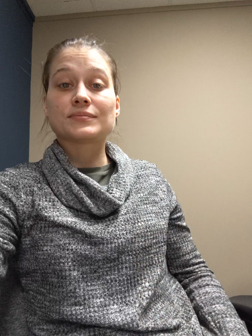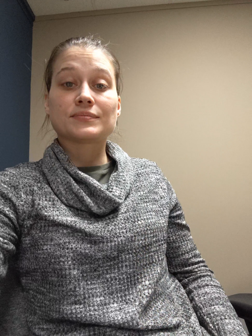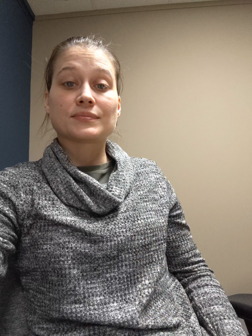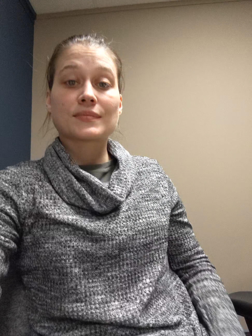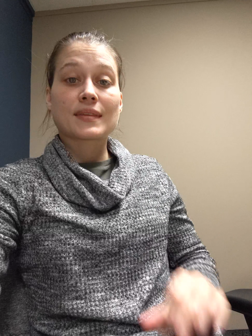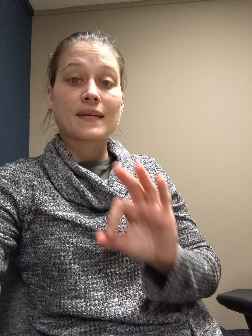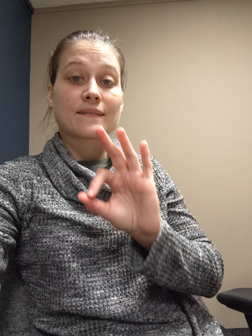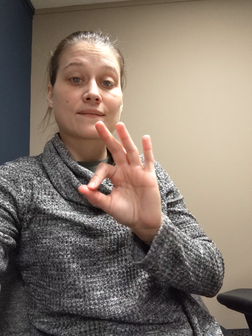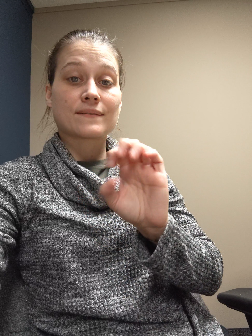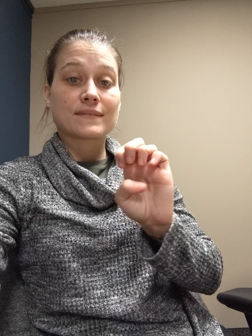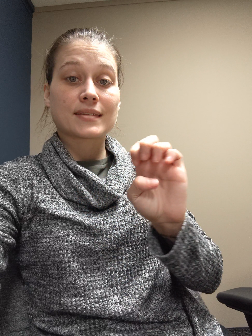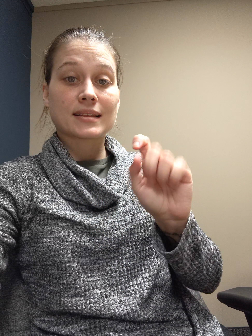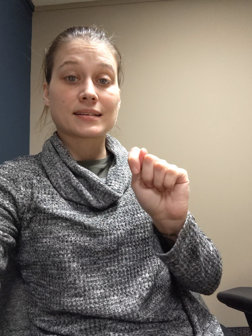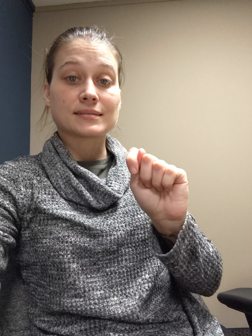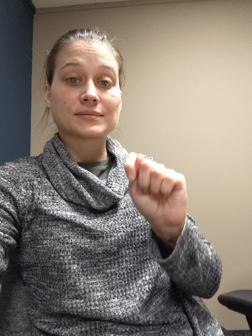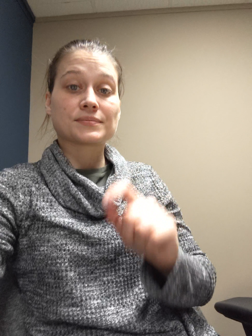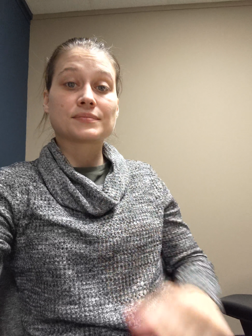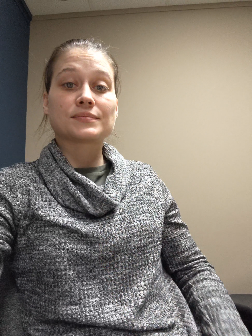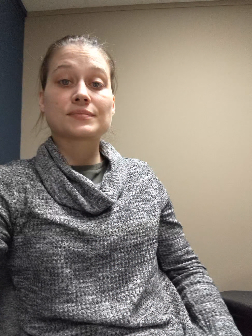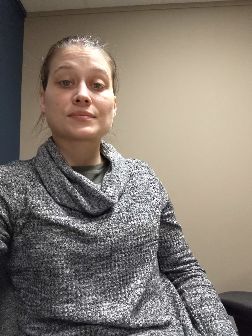feet